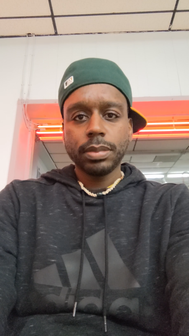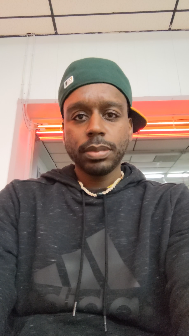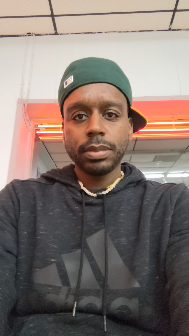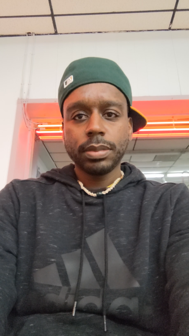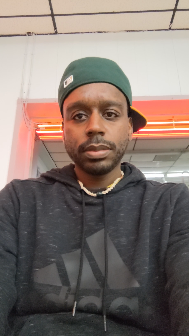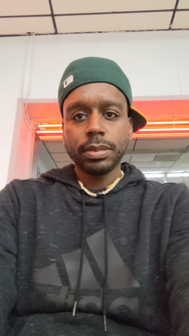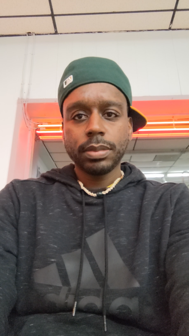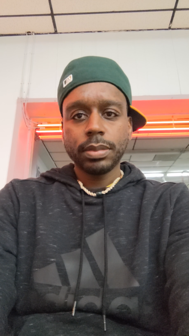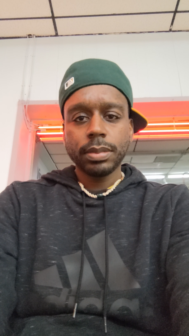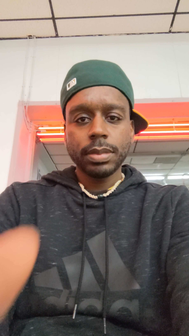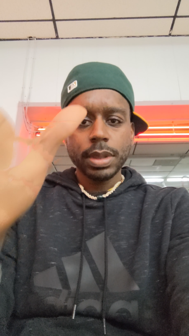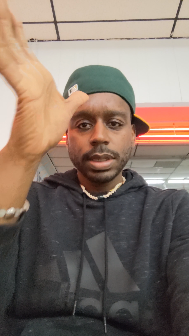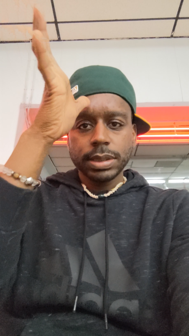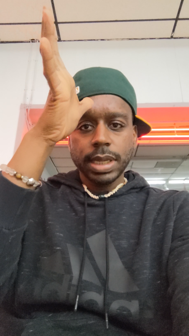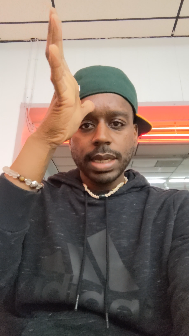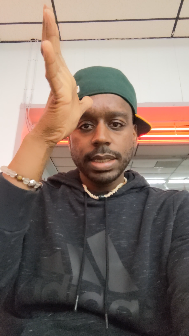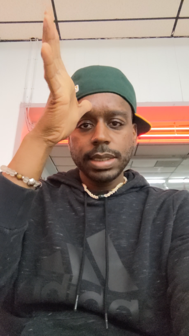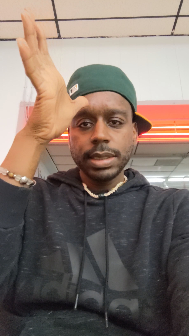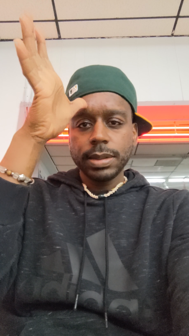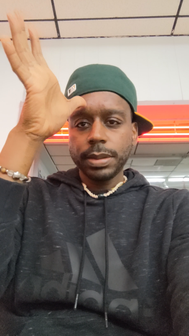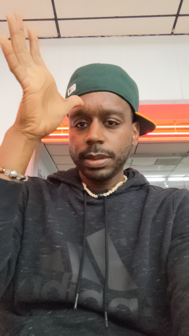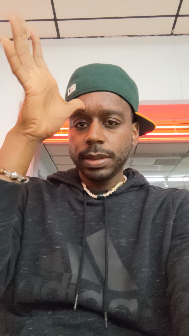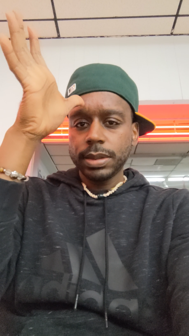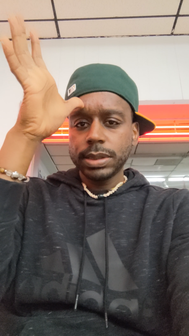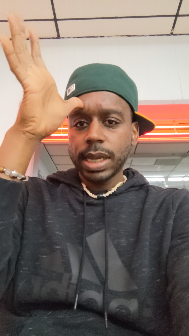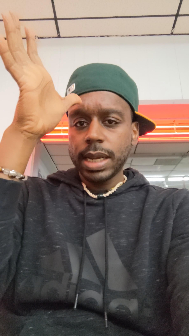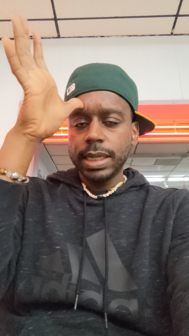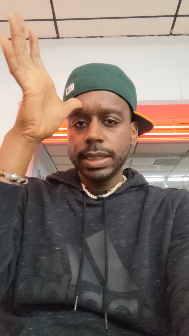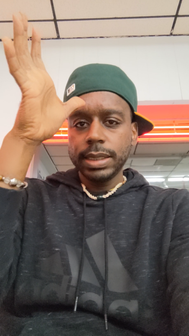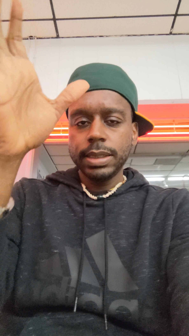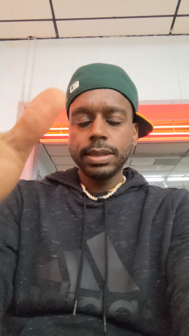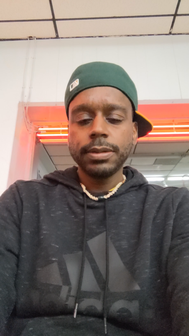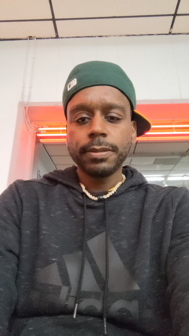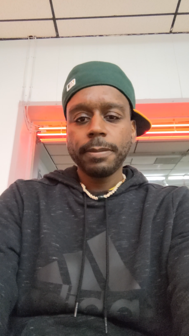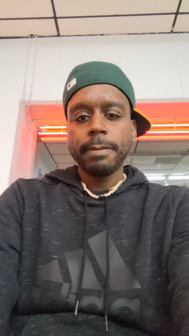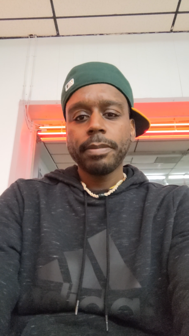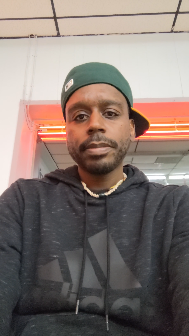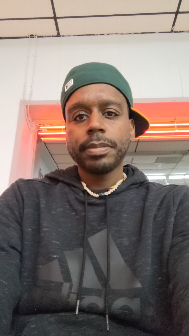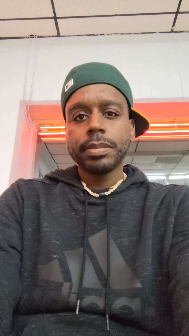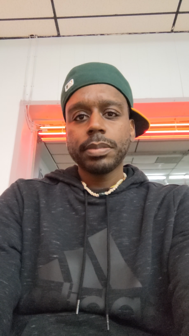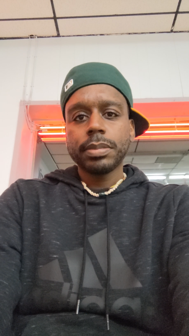daddy